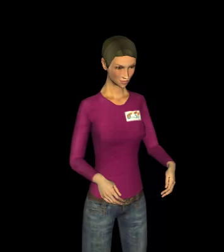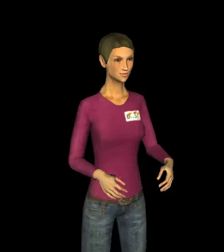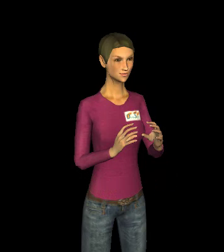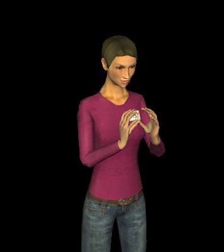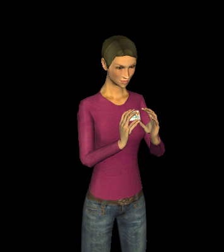أرض